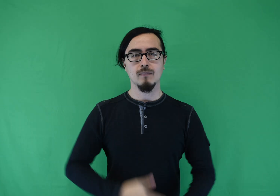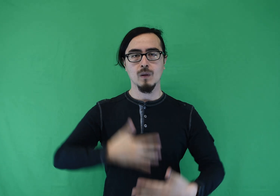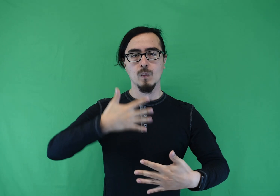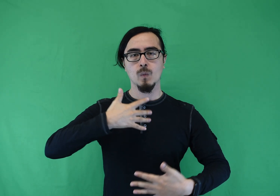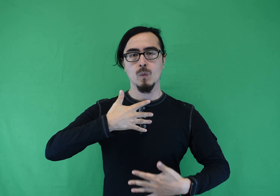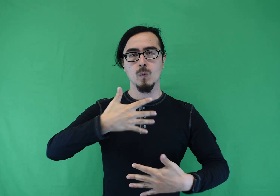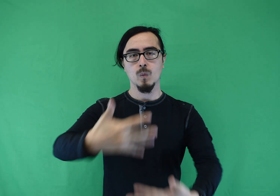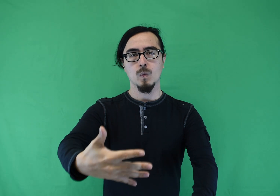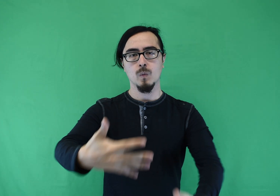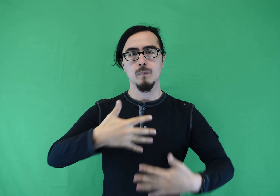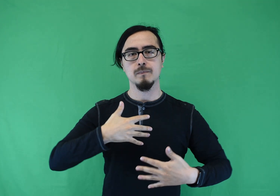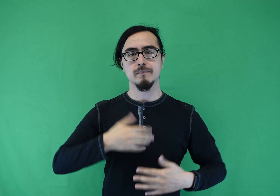respirar